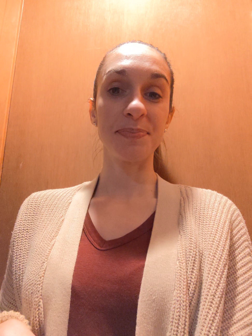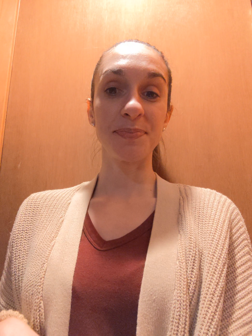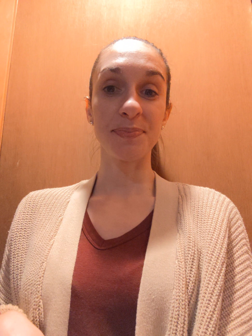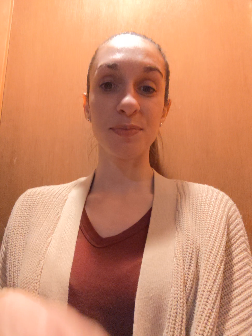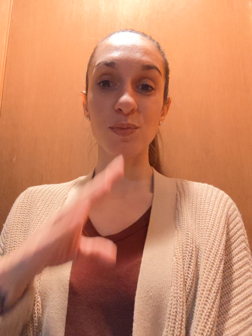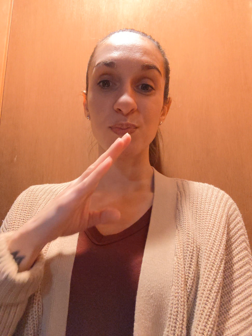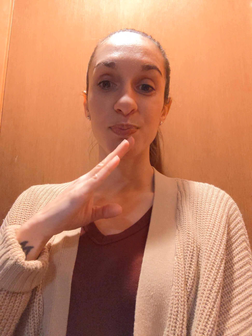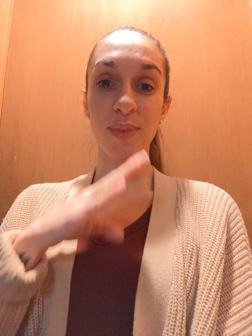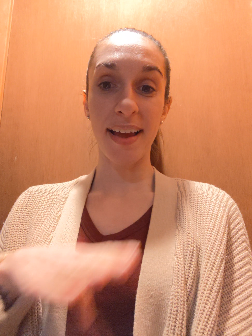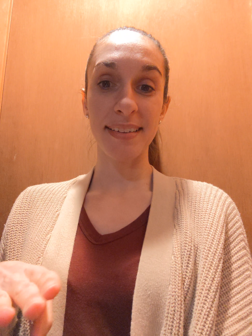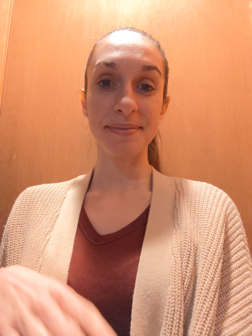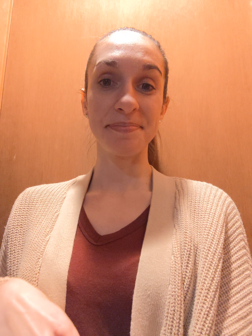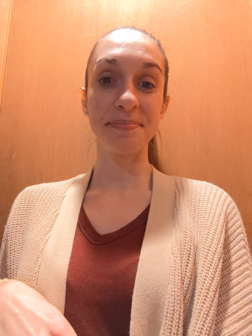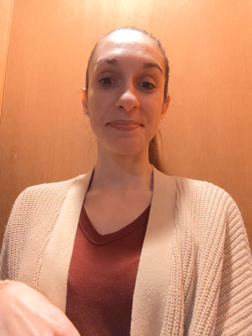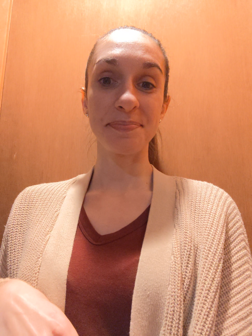quiet